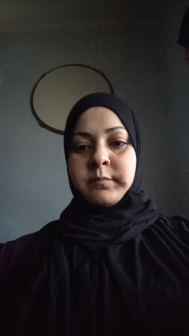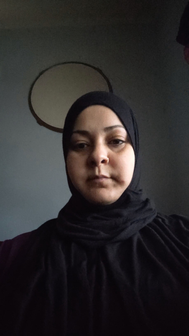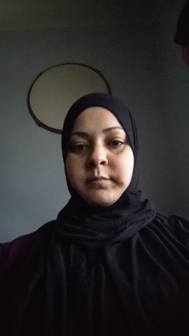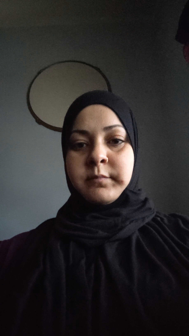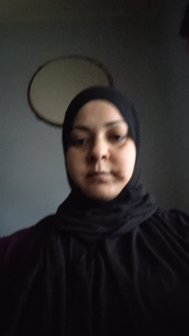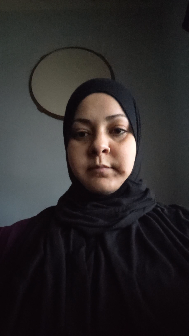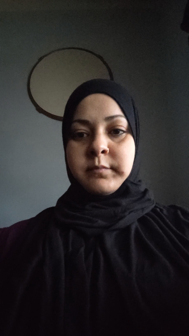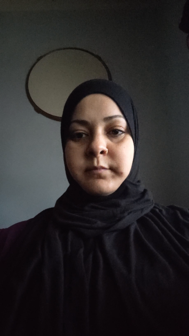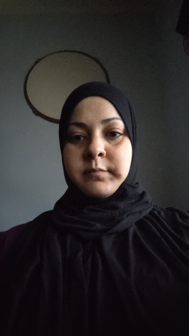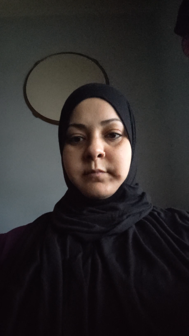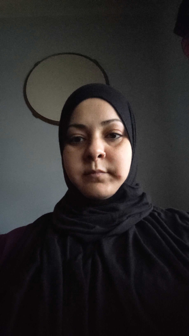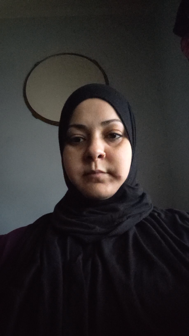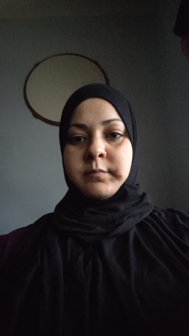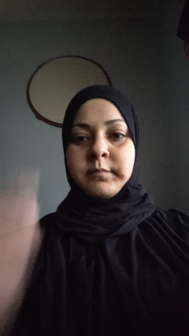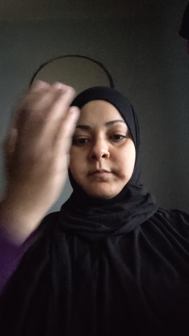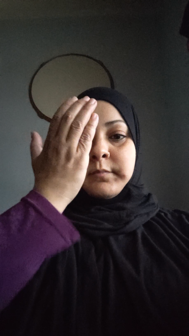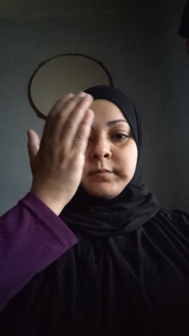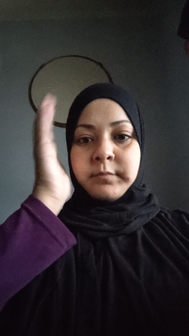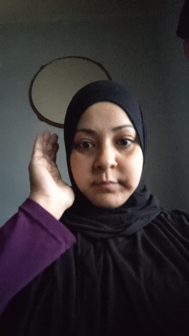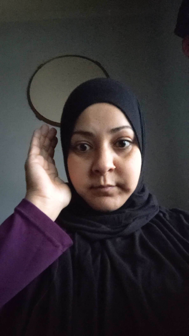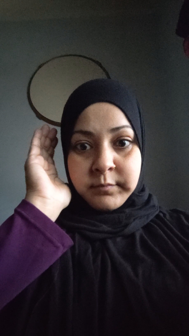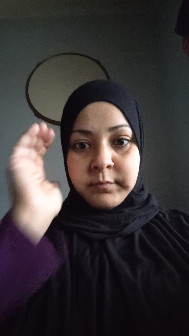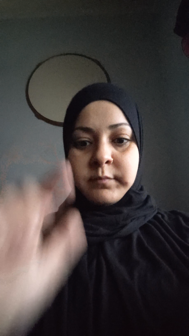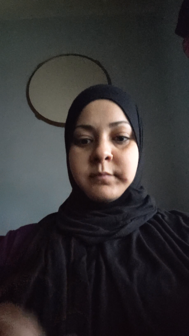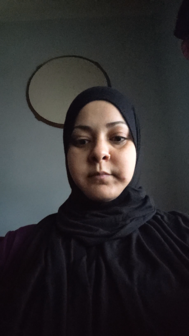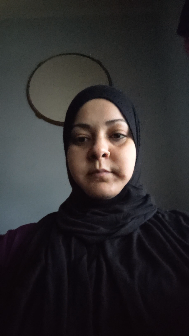peekaboo